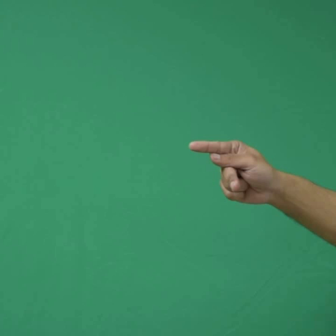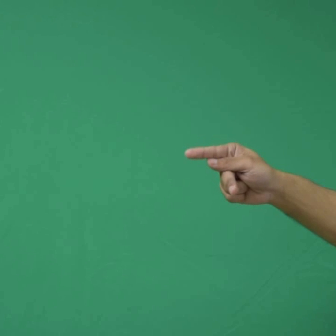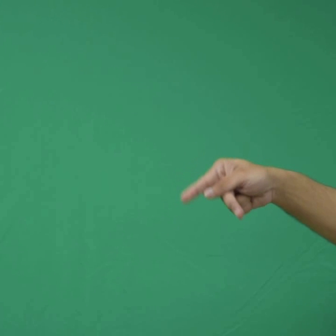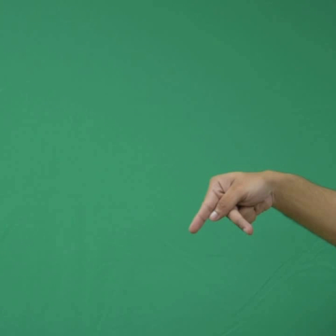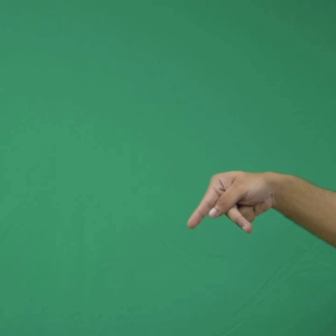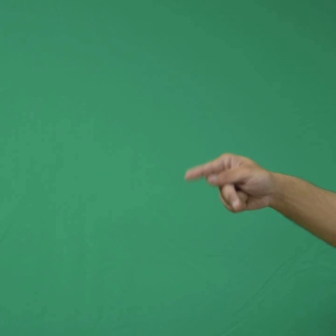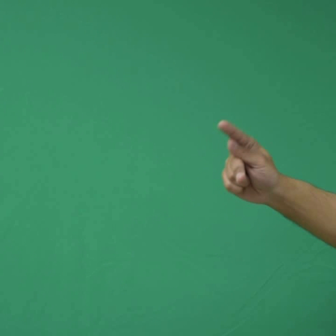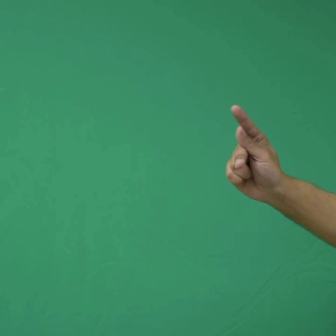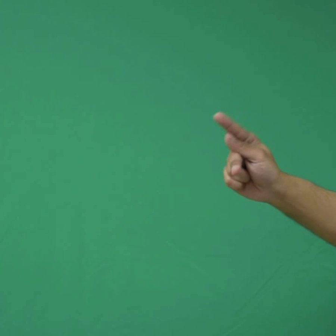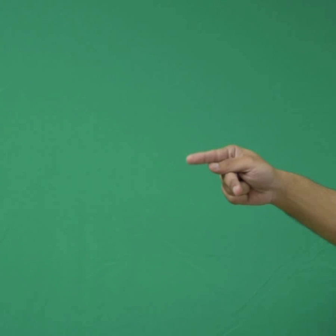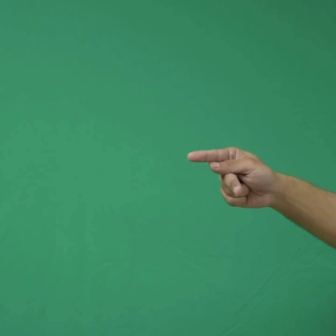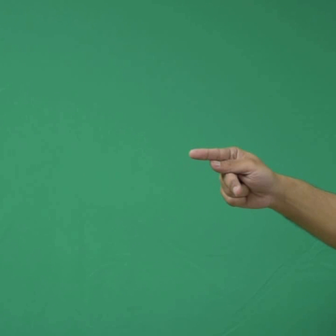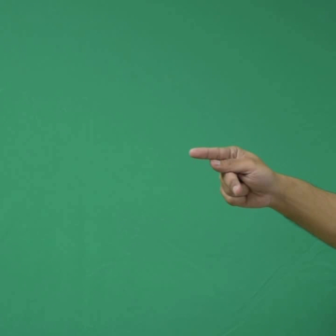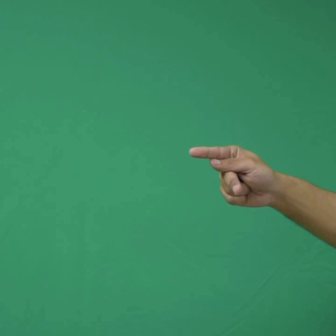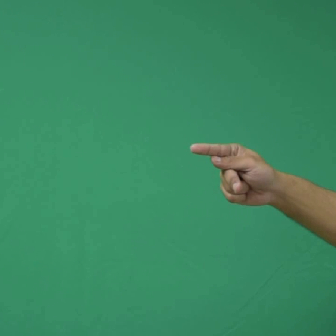K